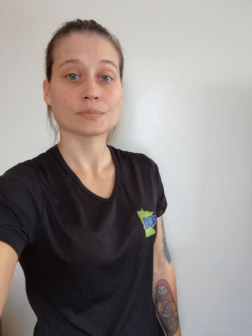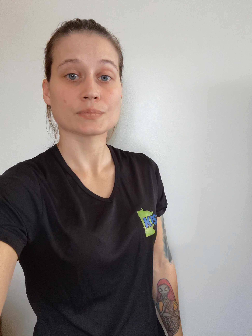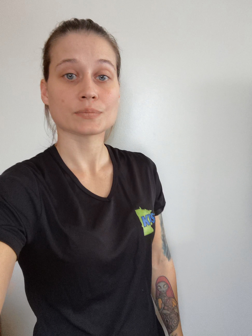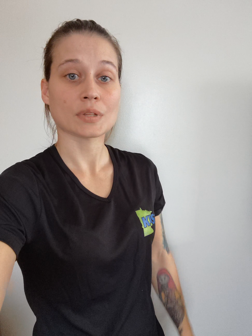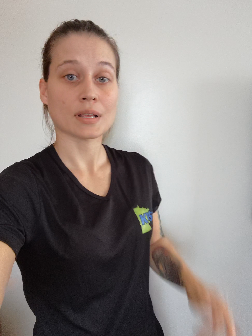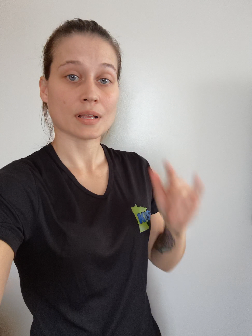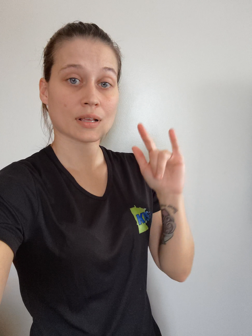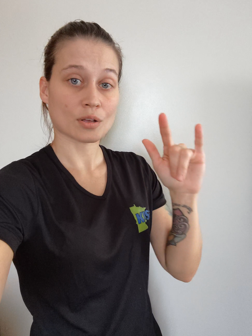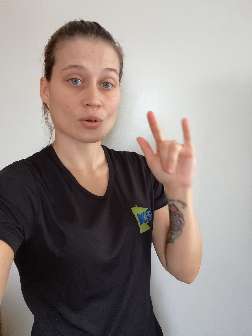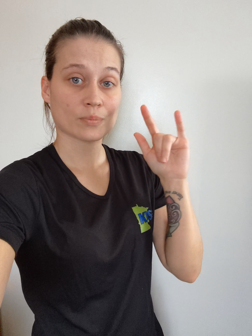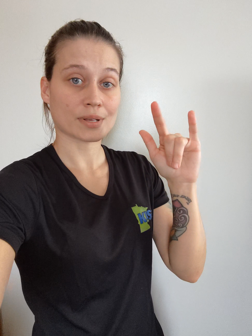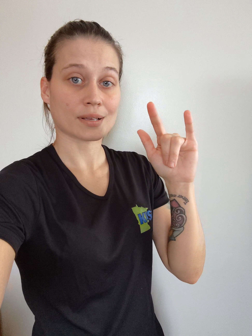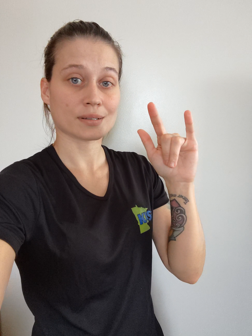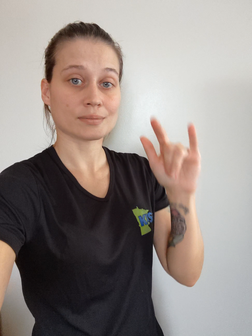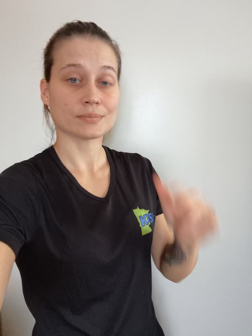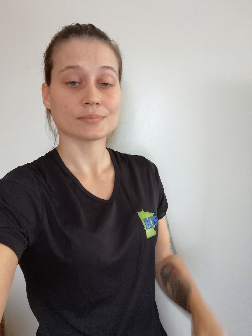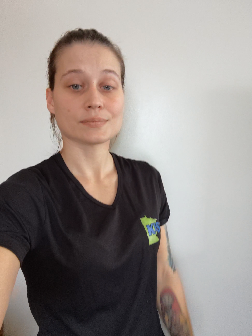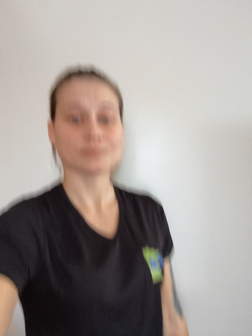airplane